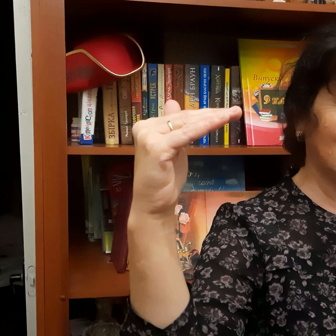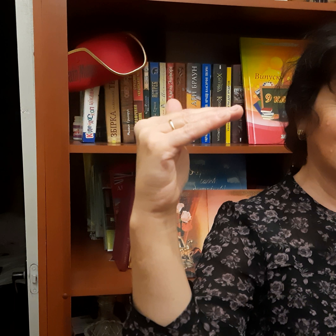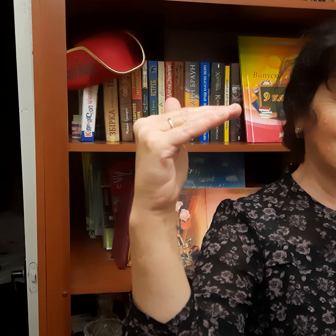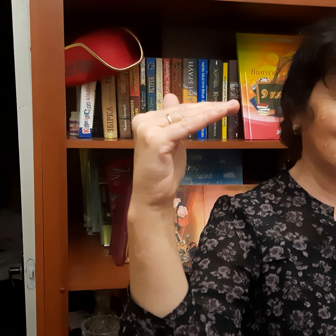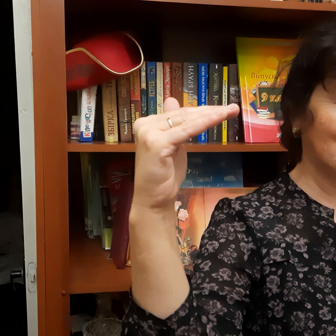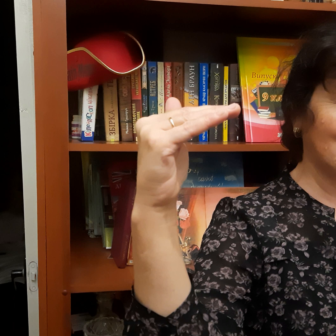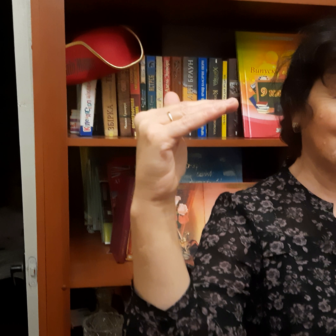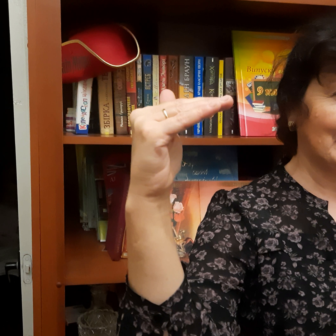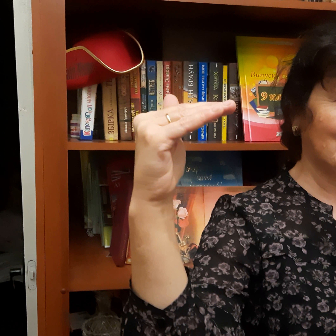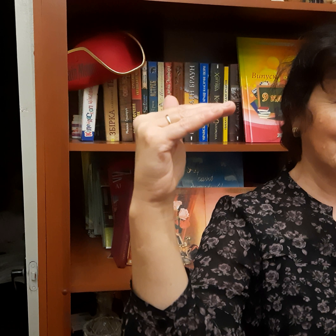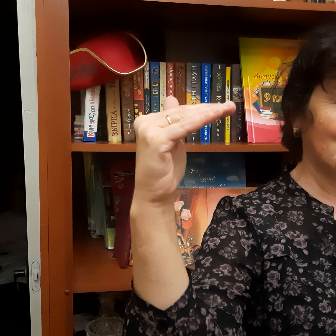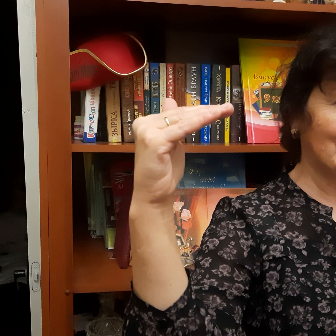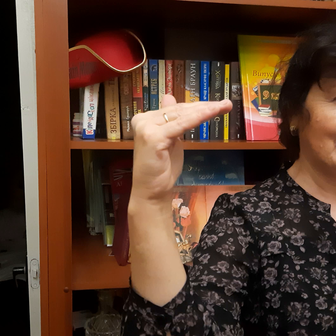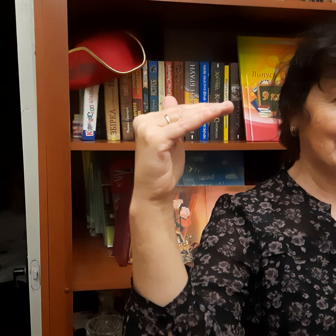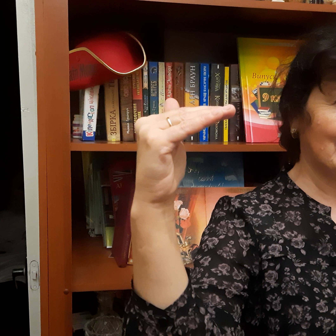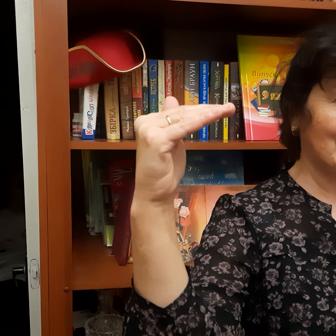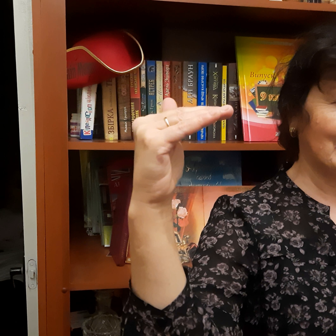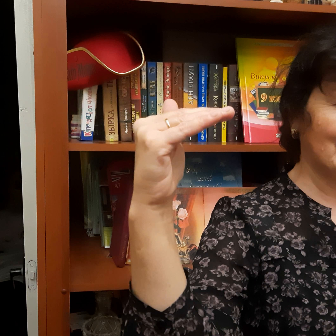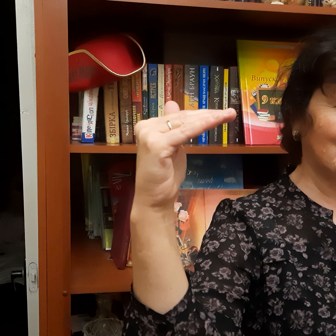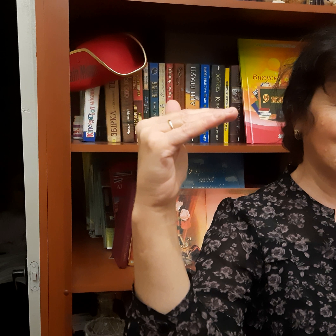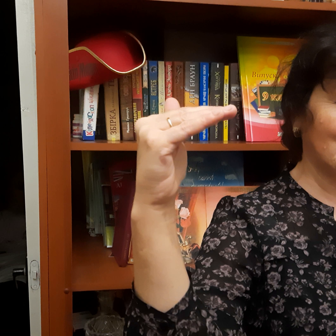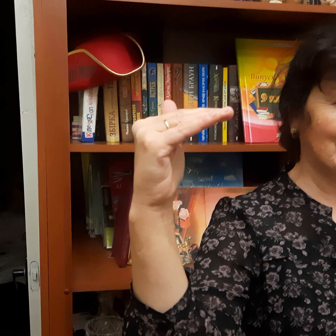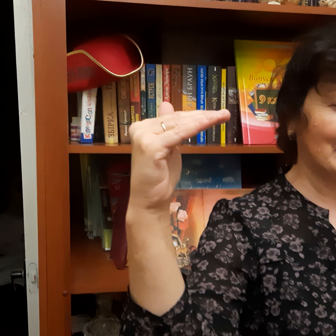Ф